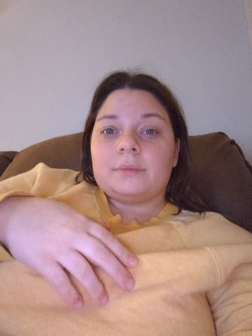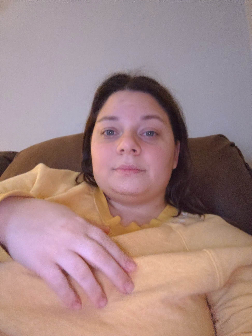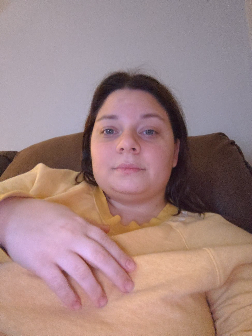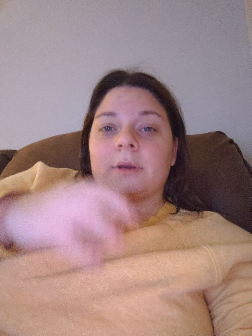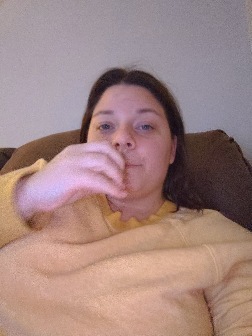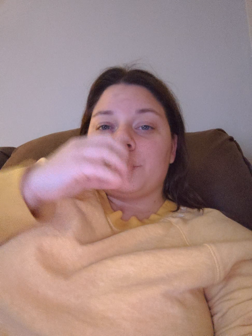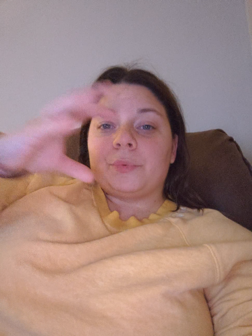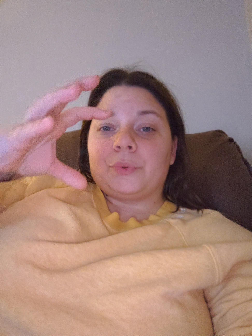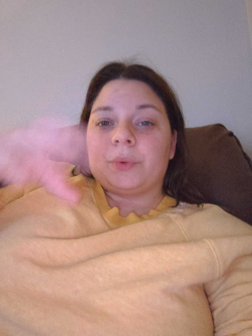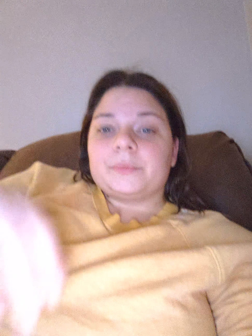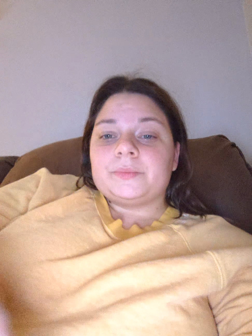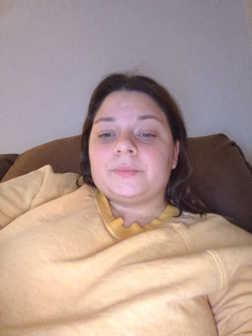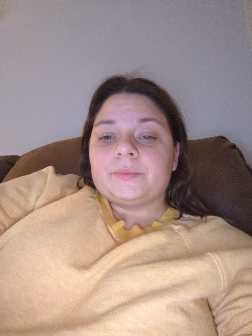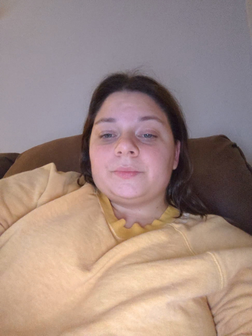balloon